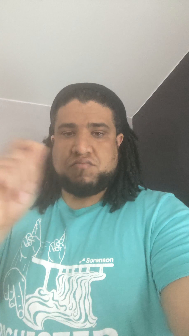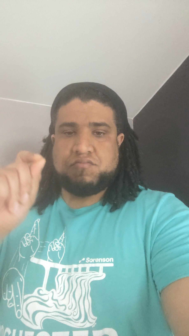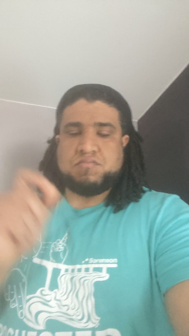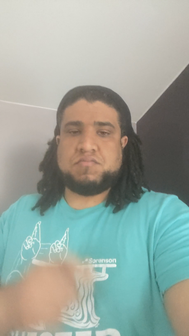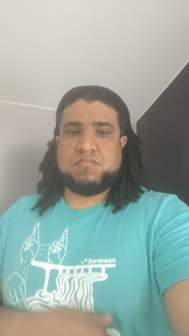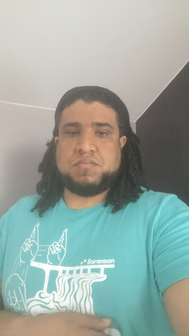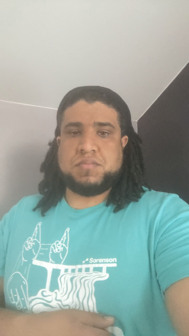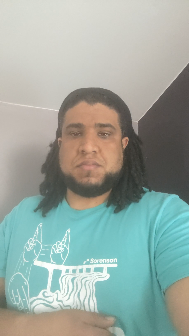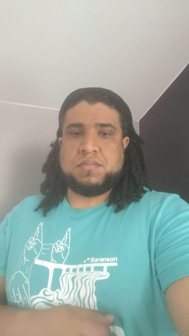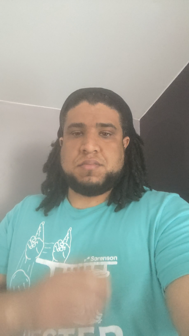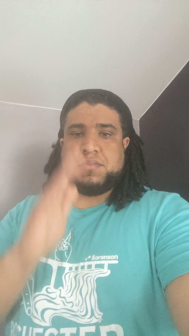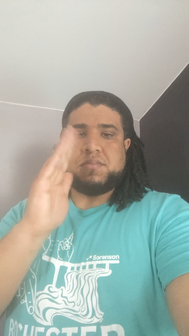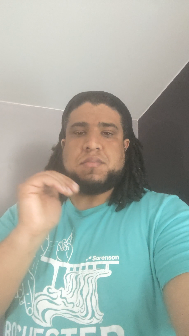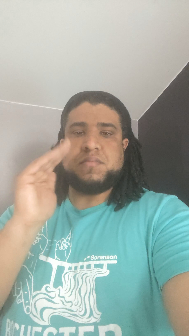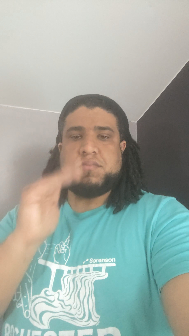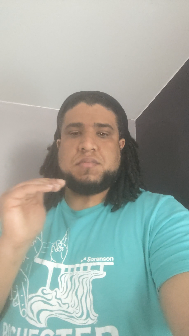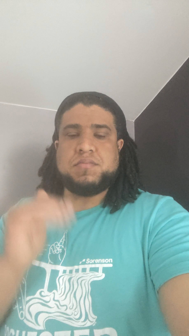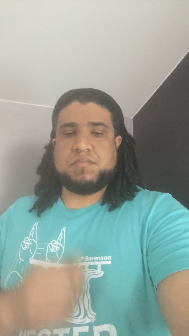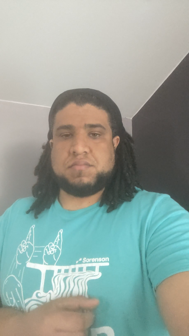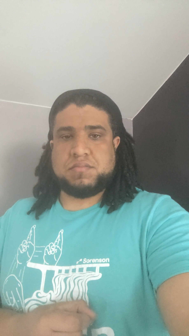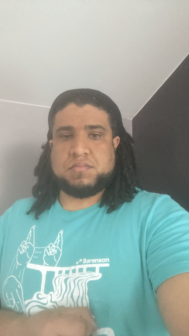downtown